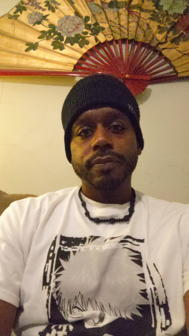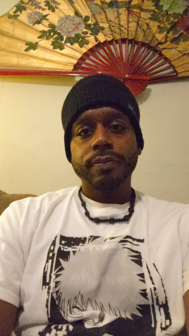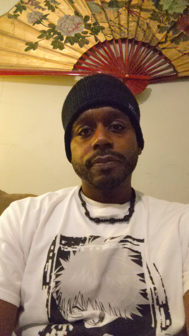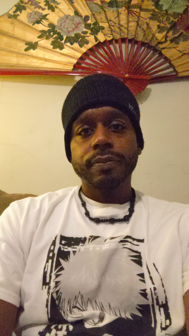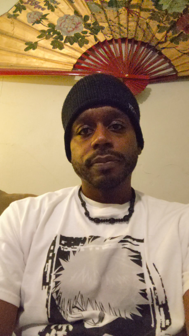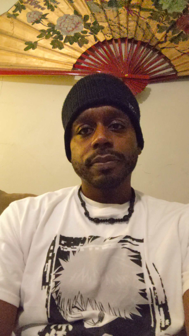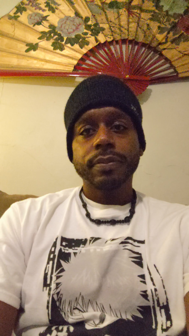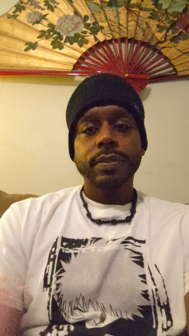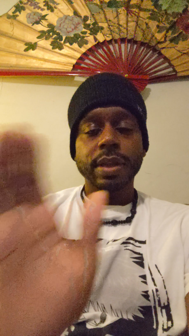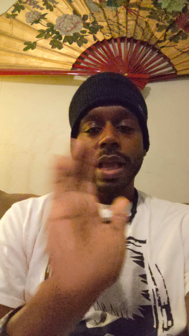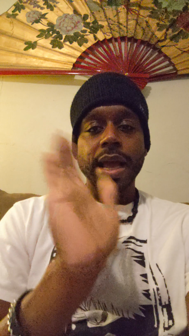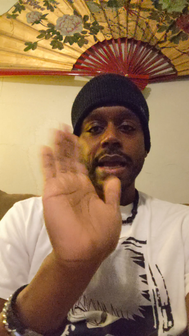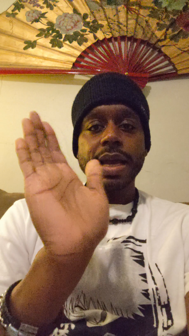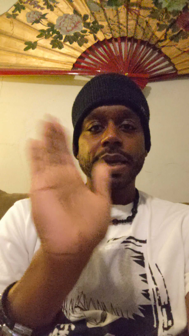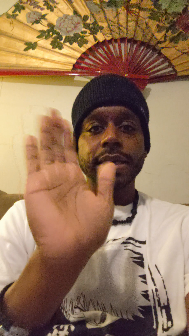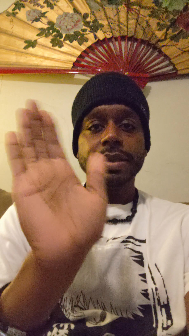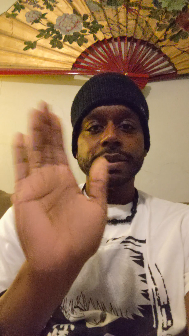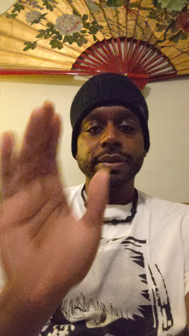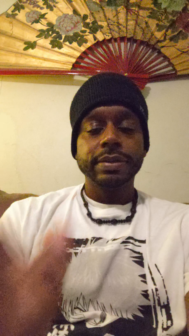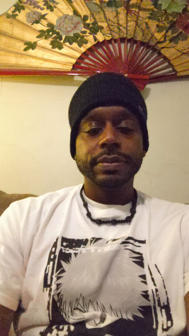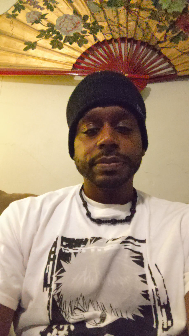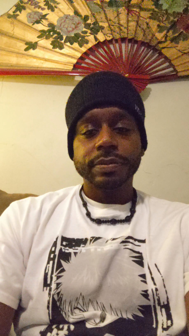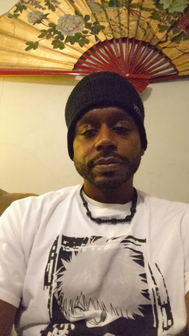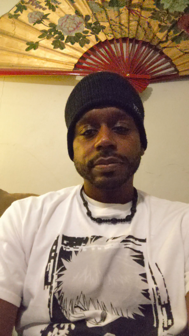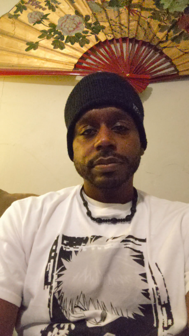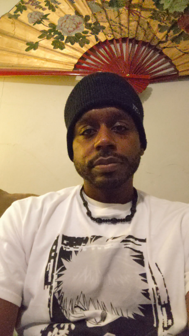hi